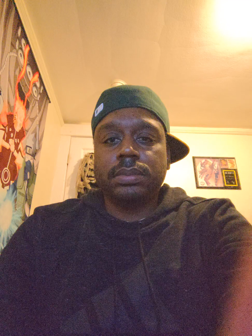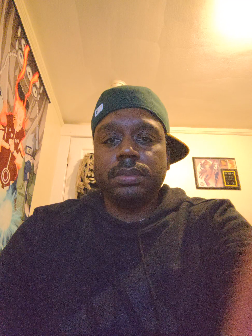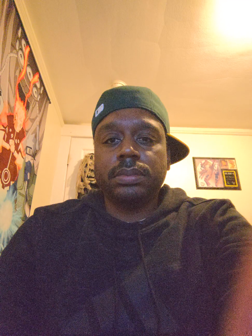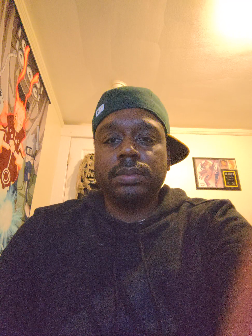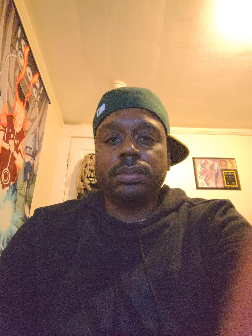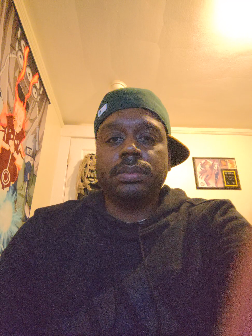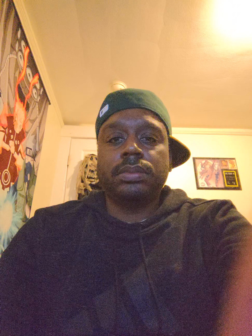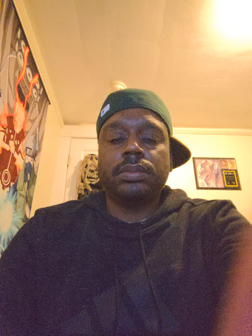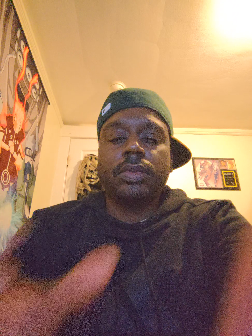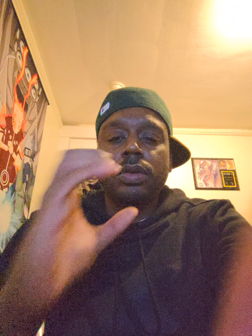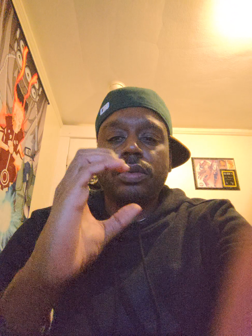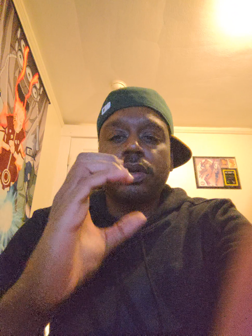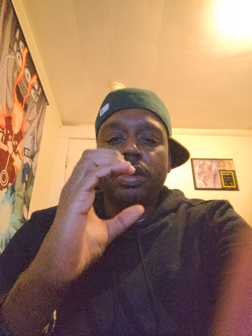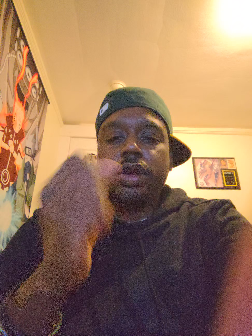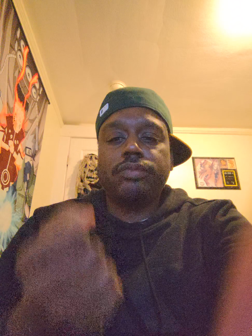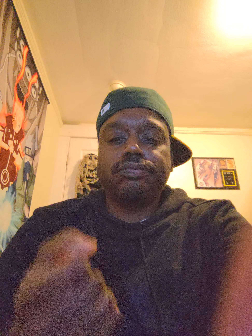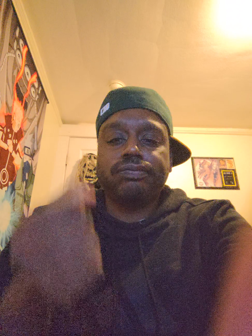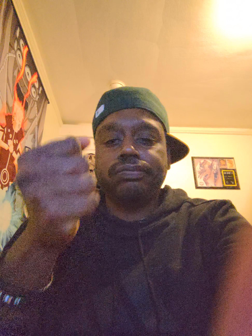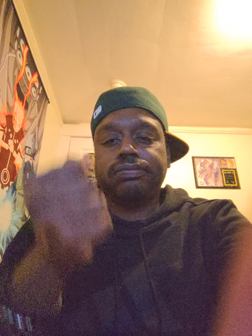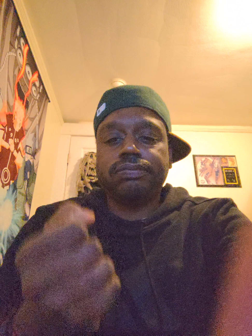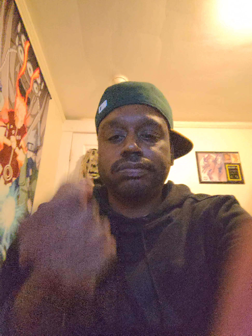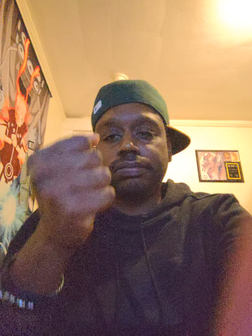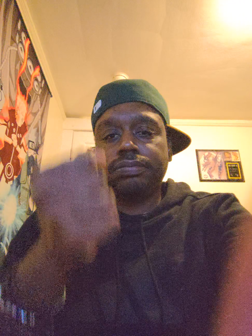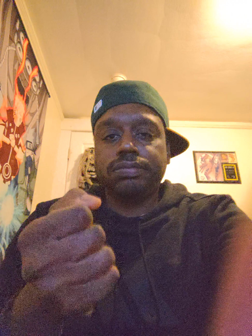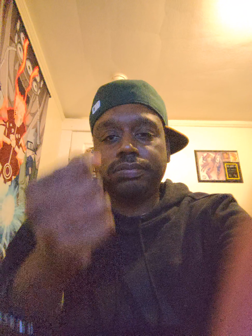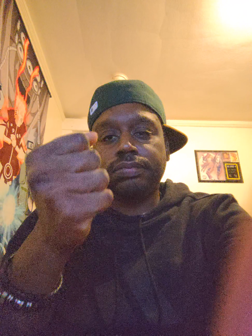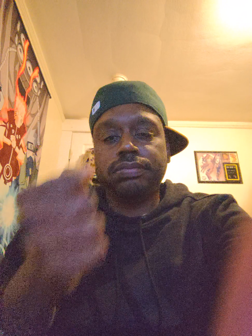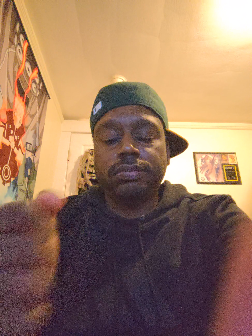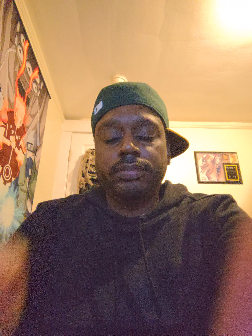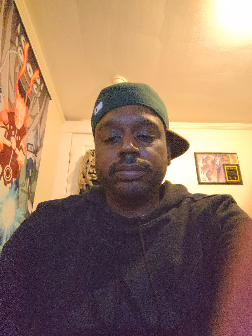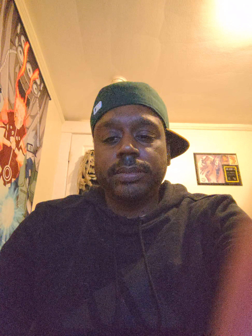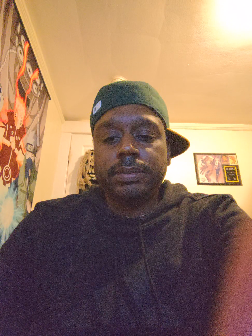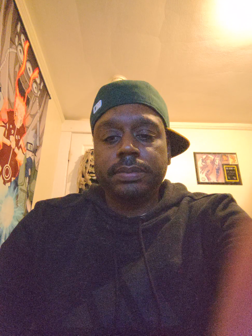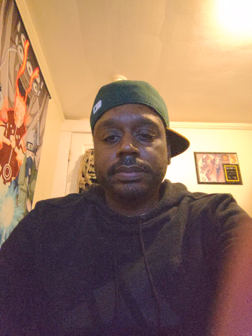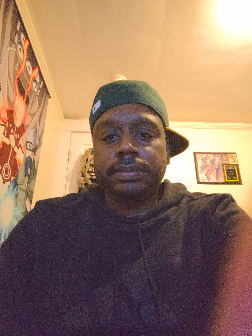car